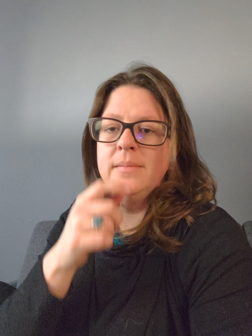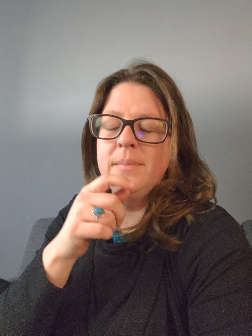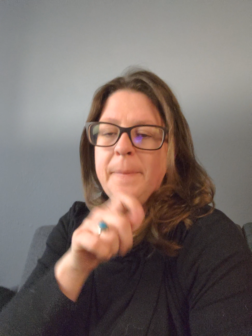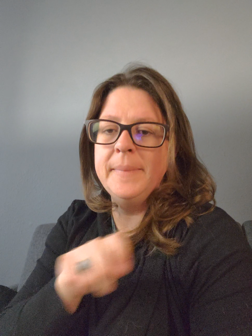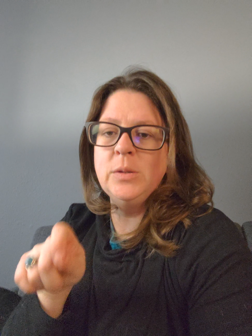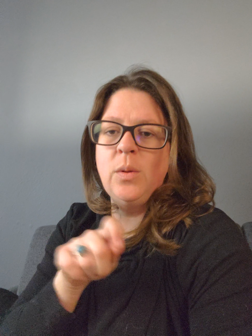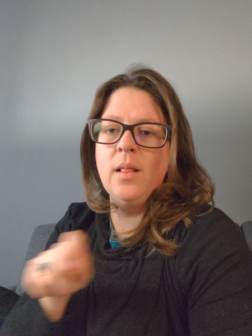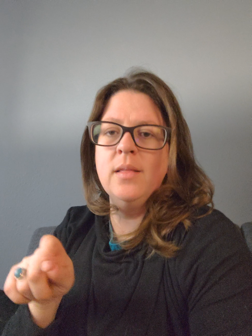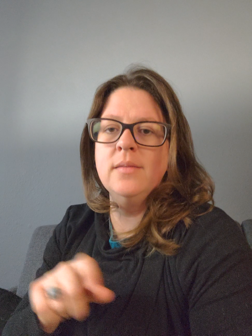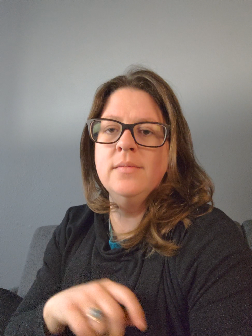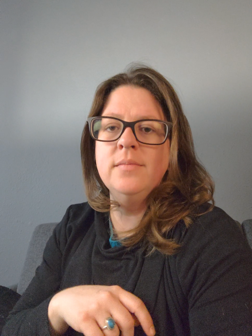pencil